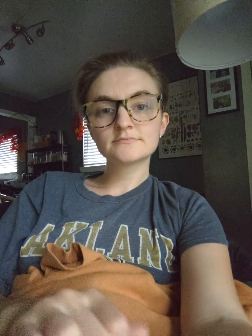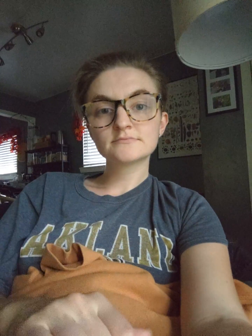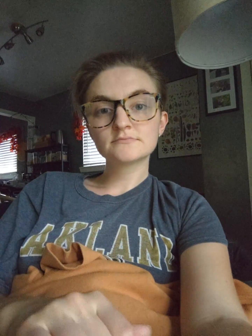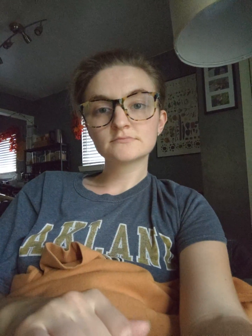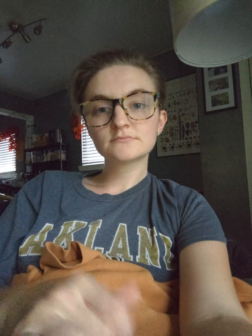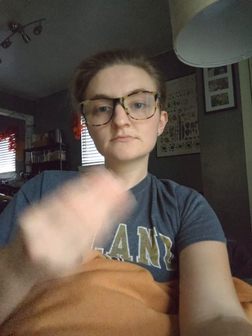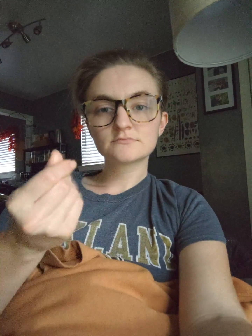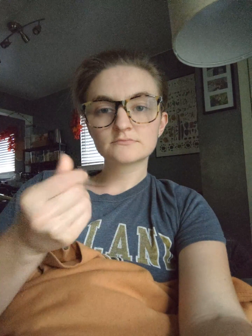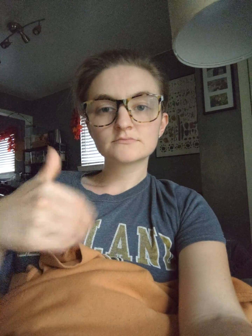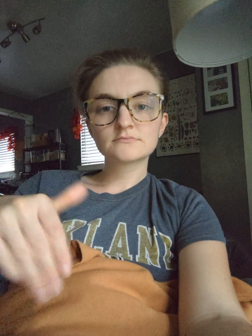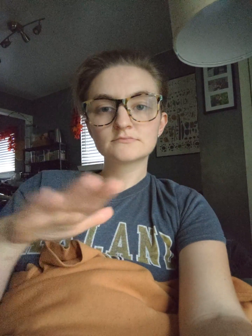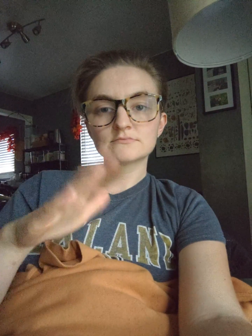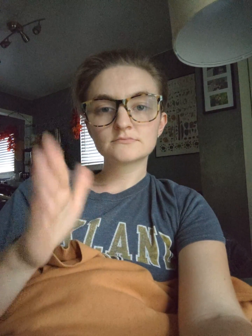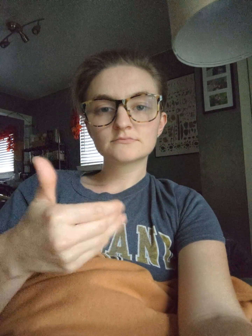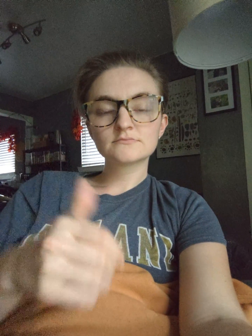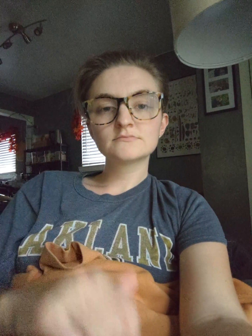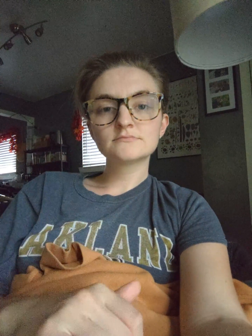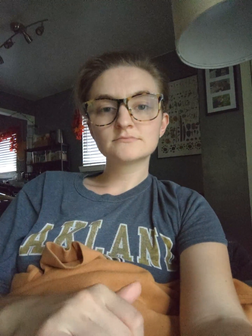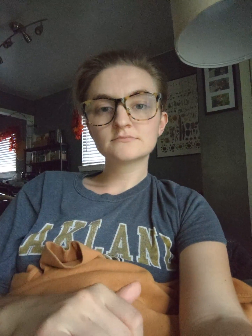sandbox